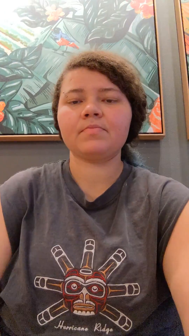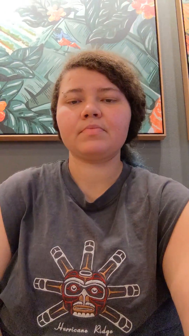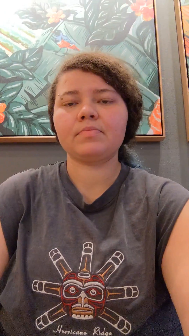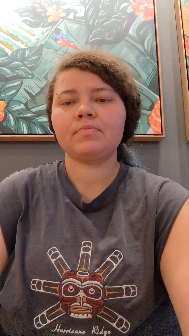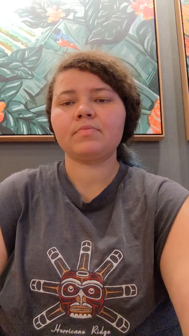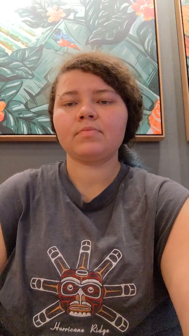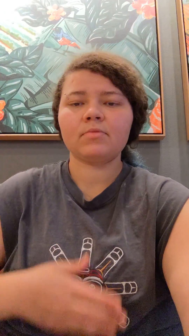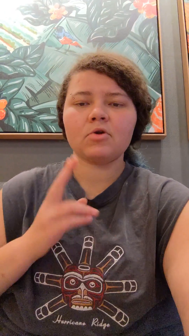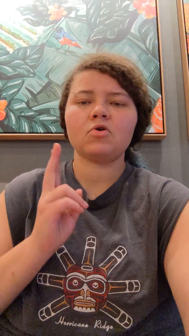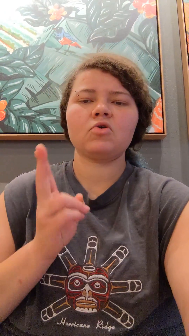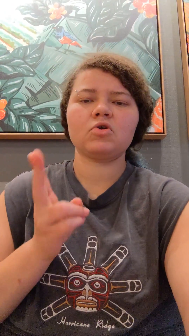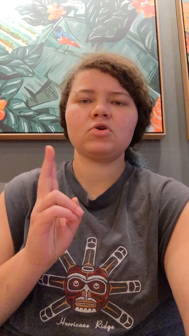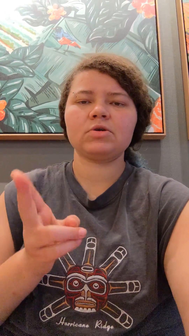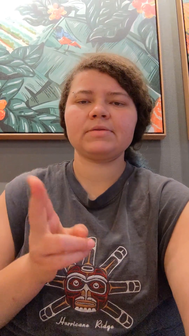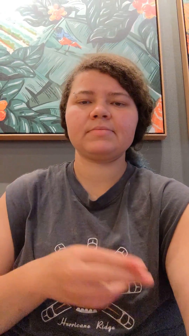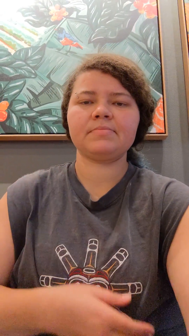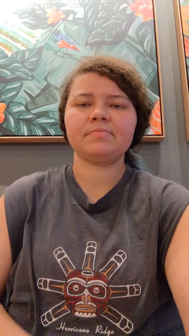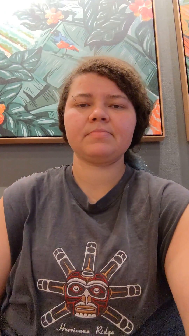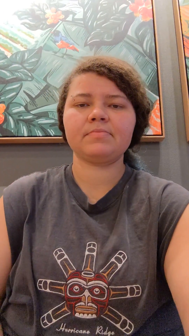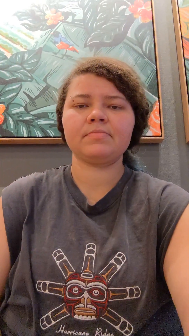hurry